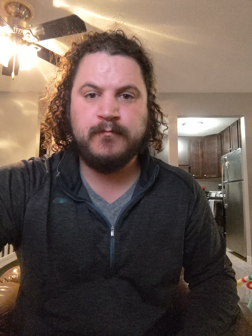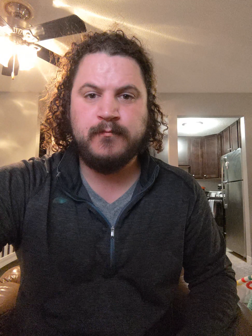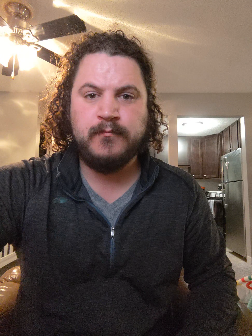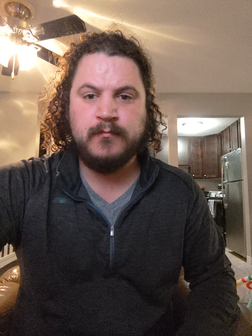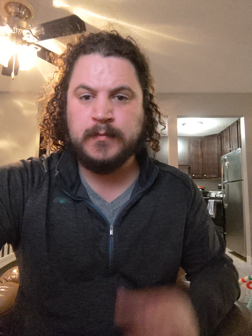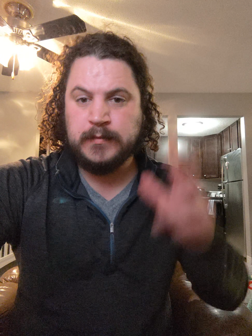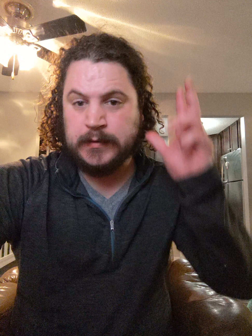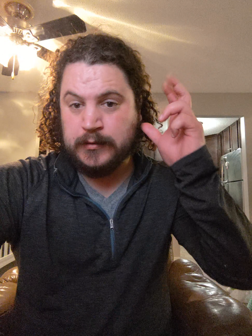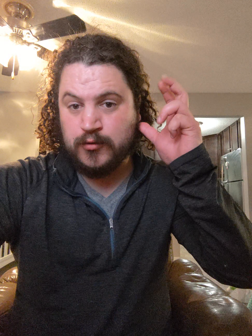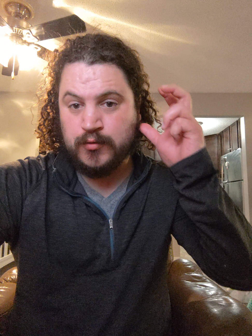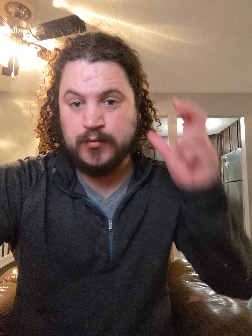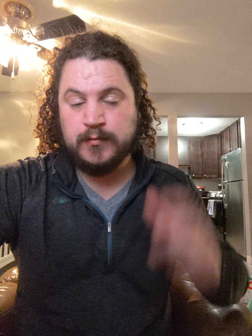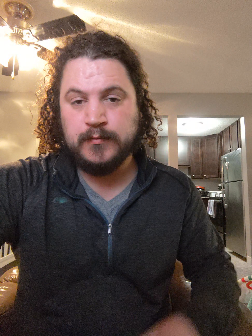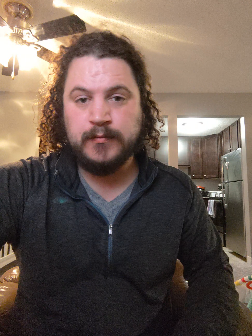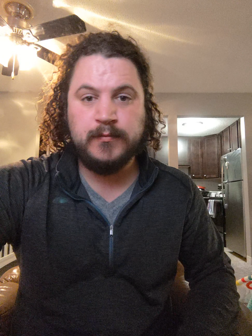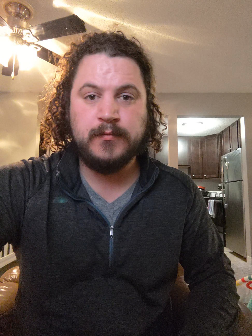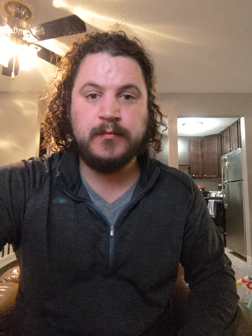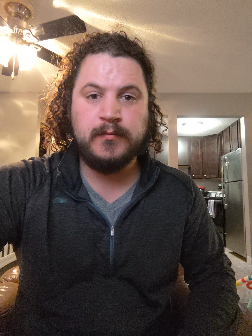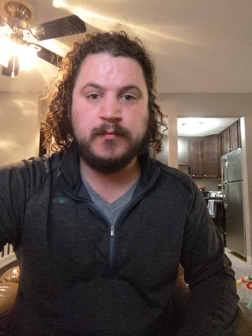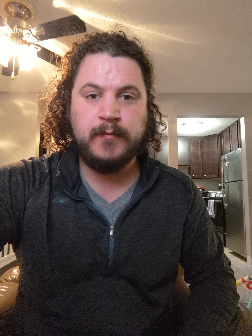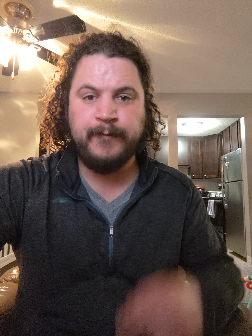hear